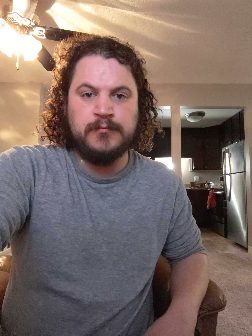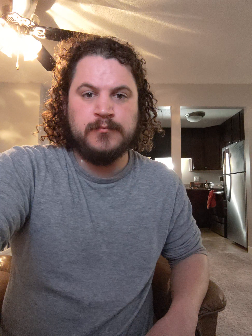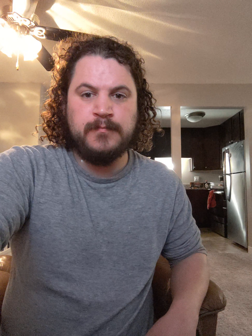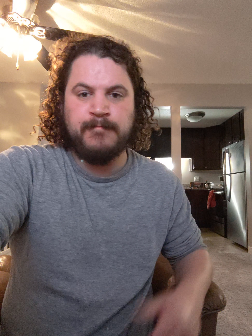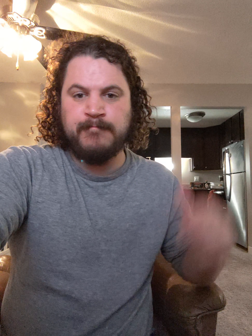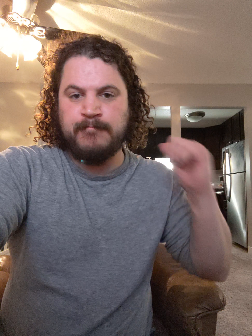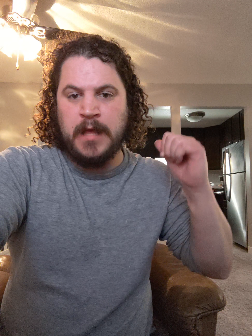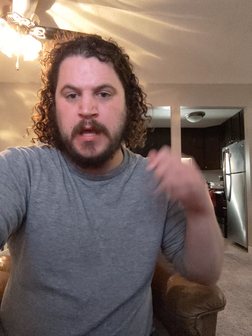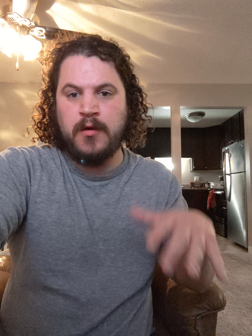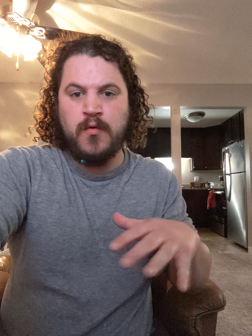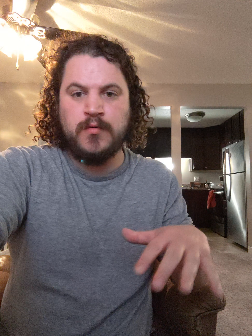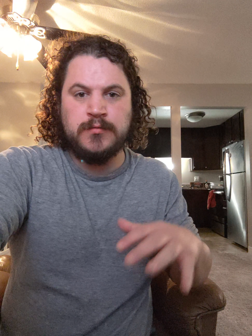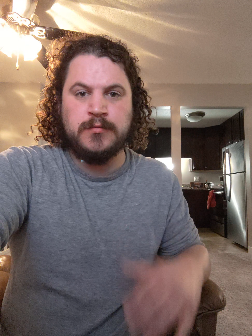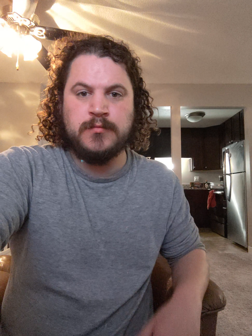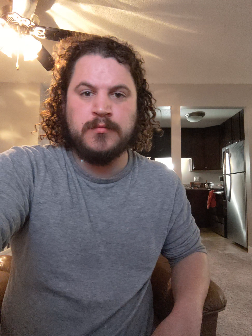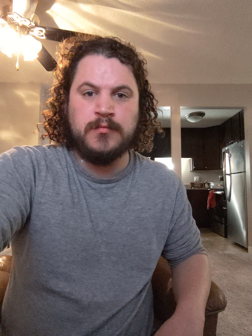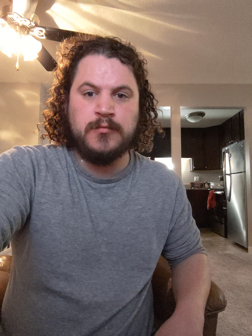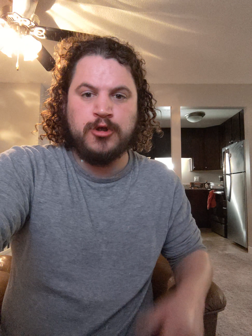backyard